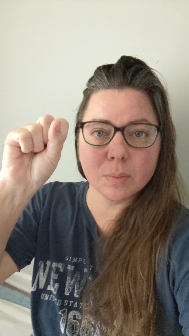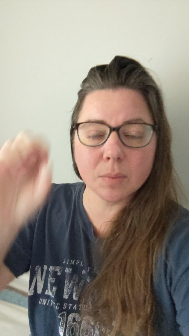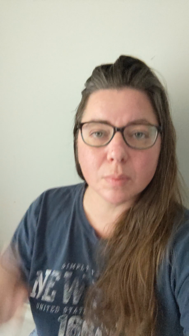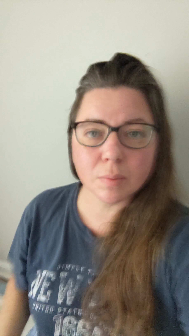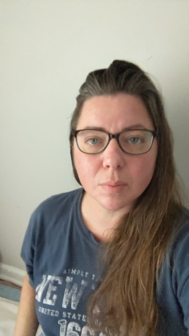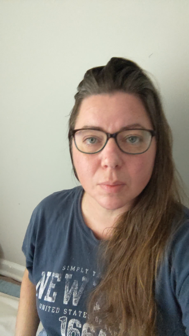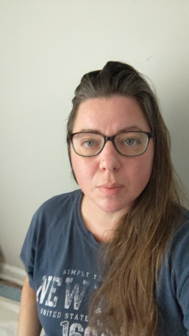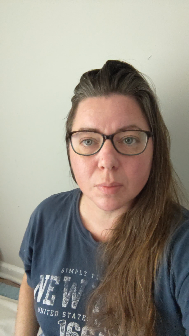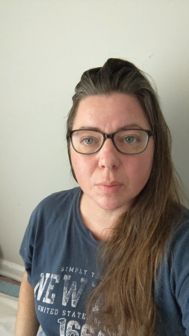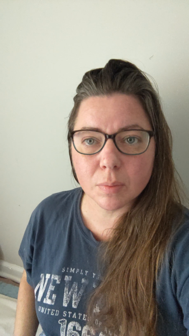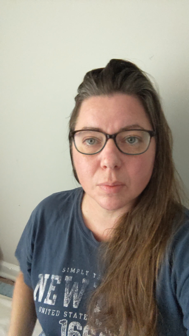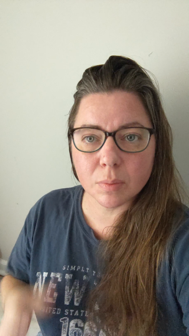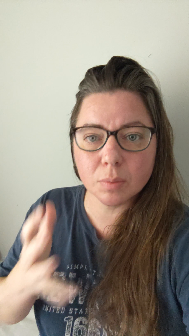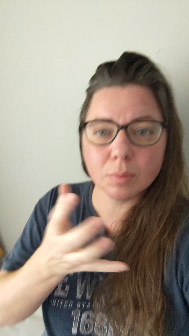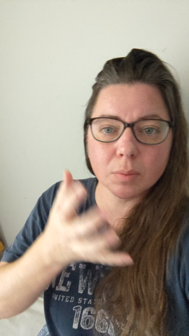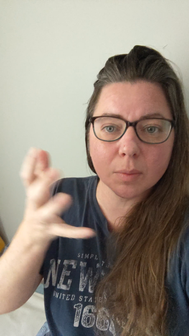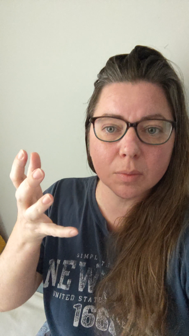much